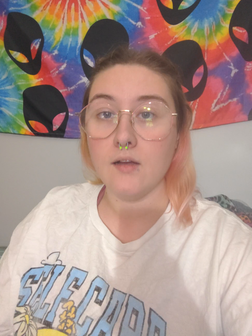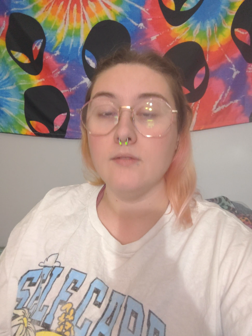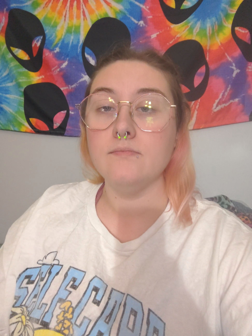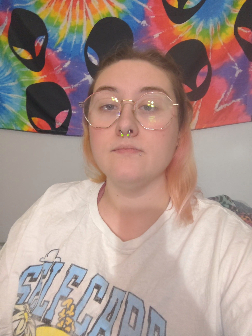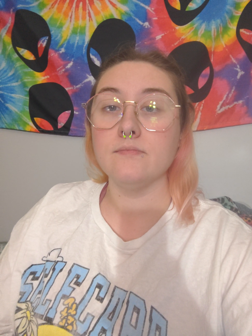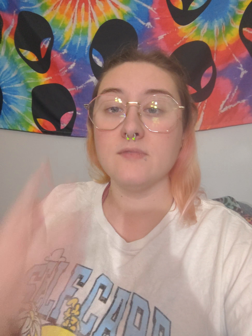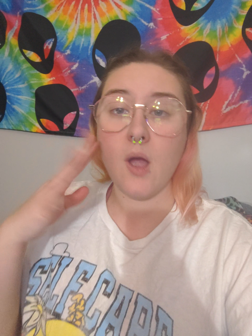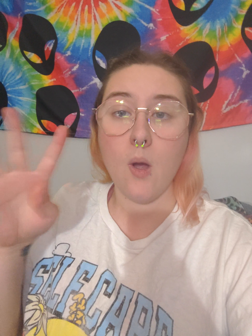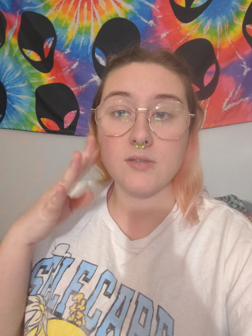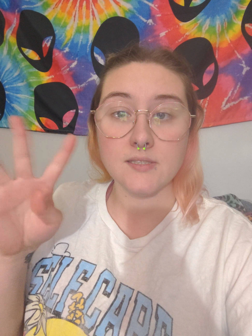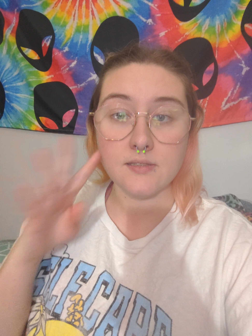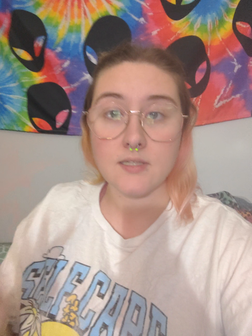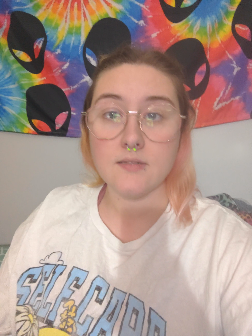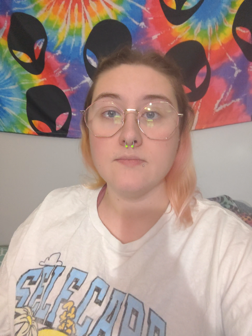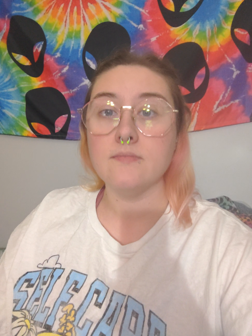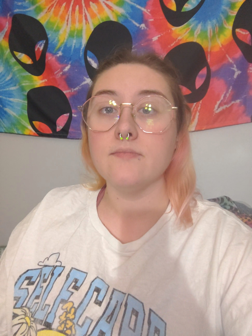noisy